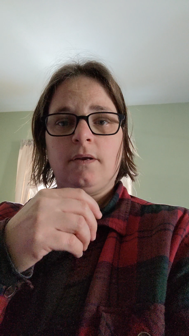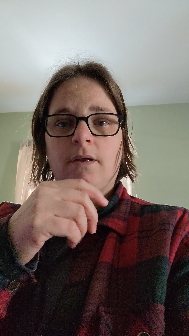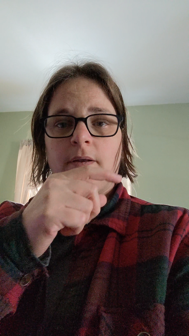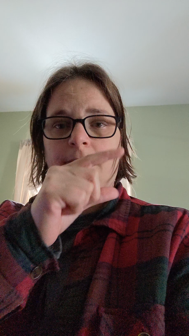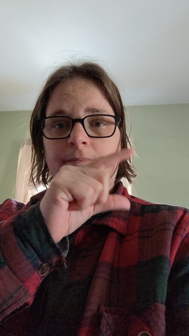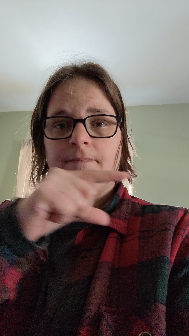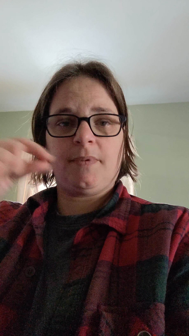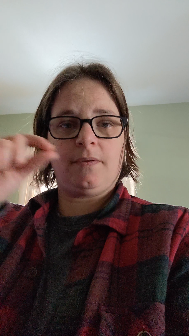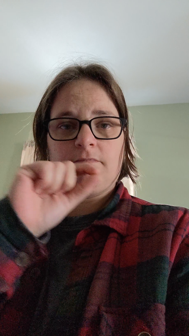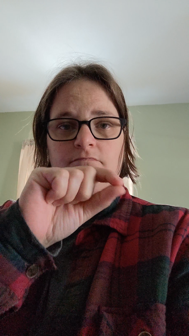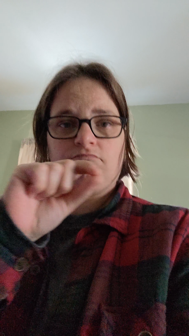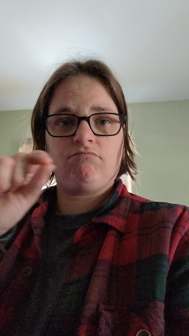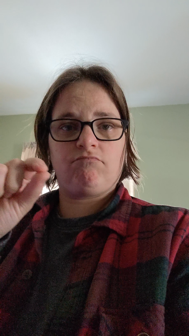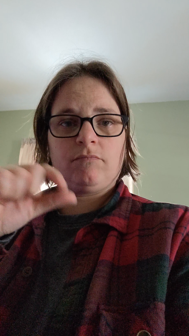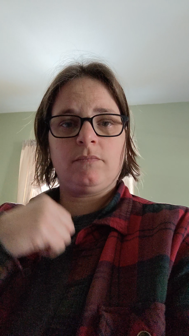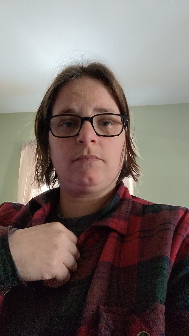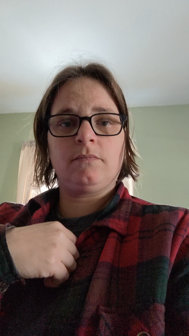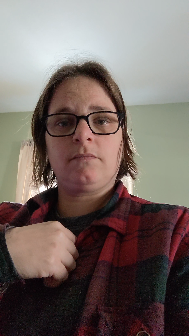peas